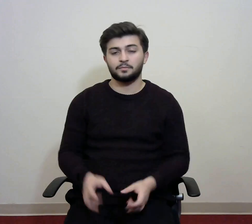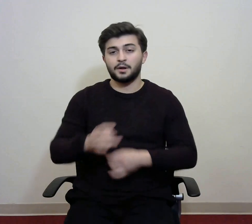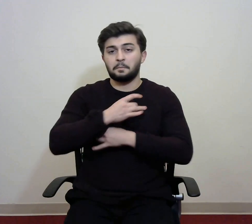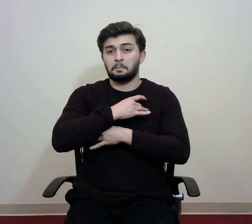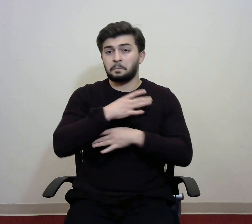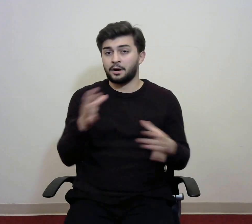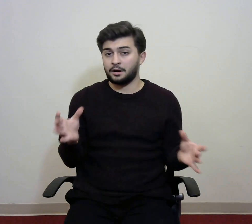bayram